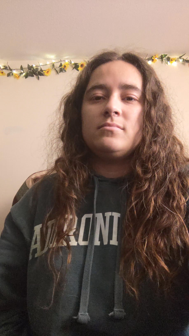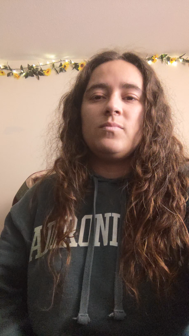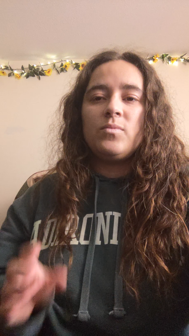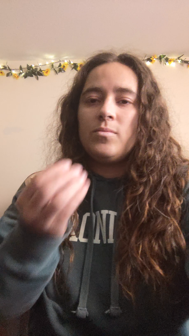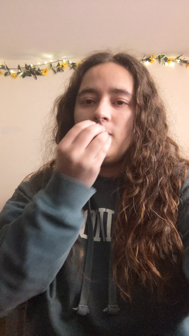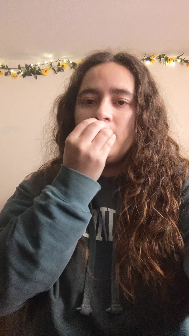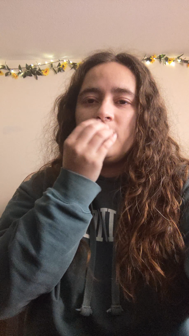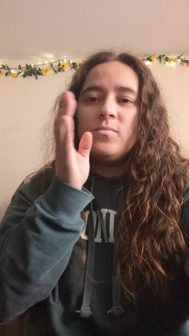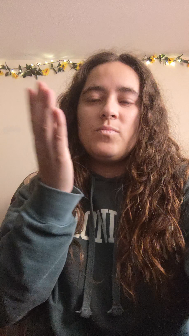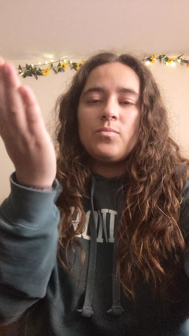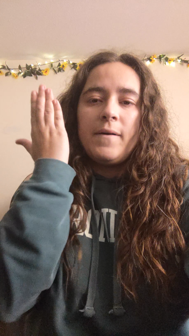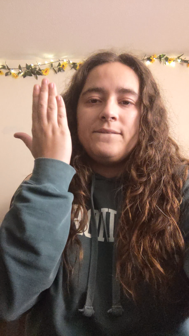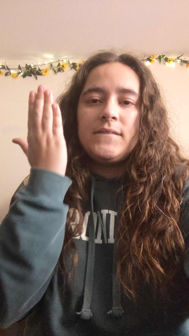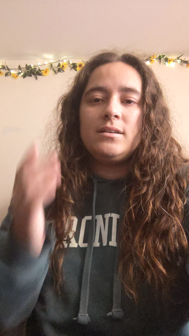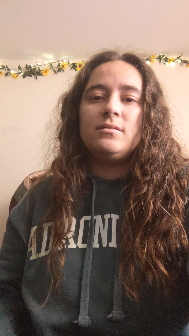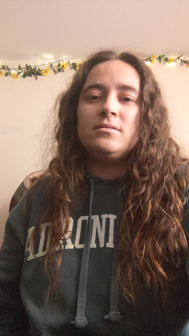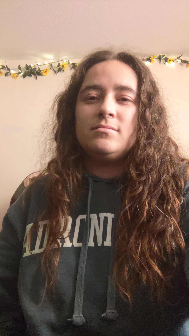breakfast